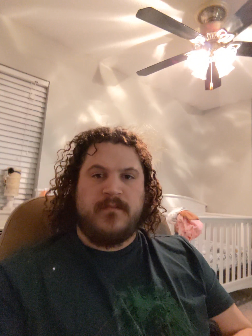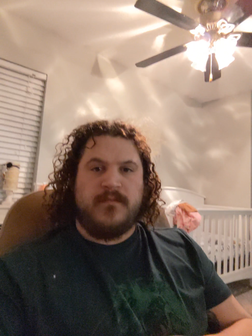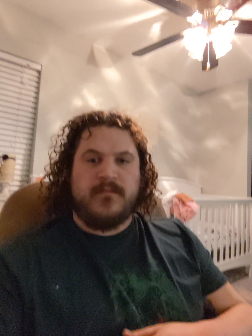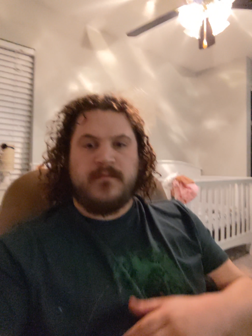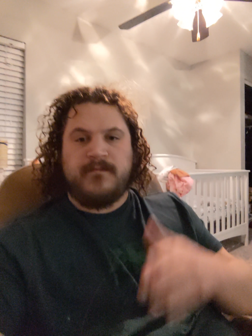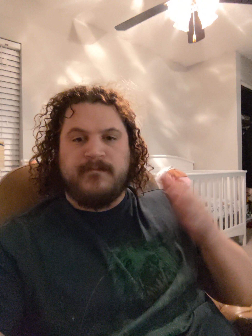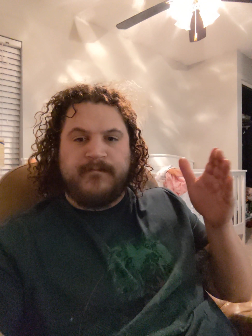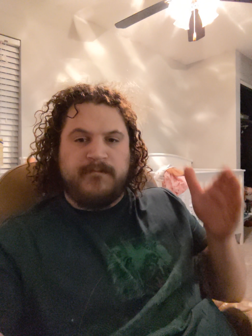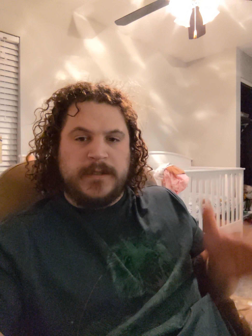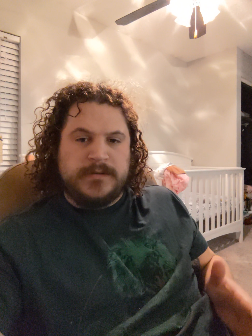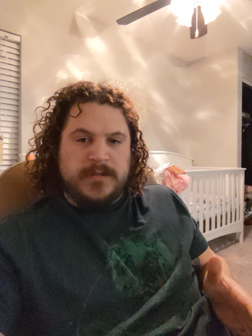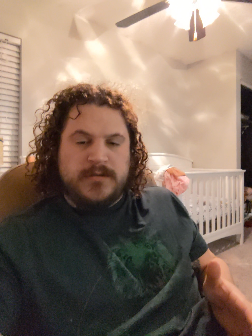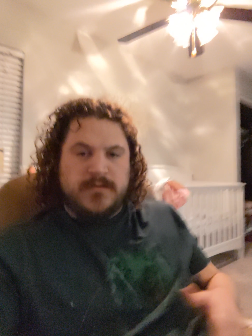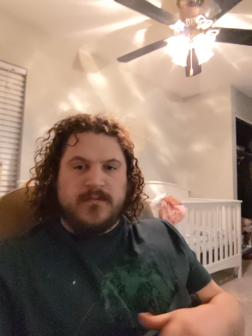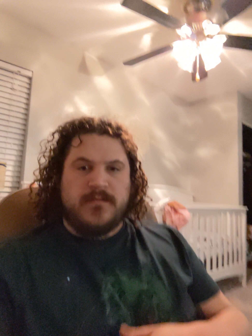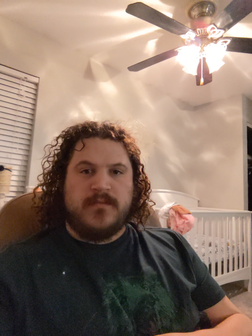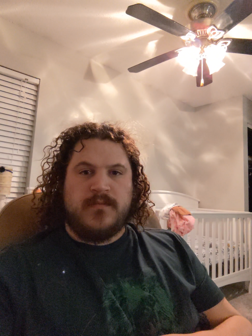beside